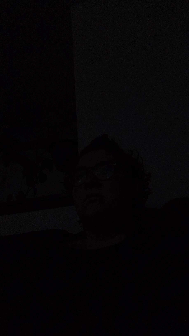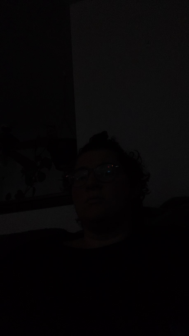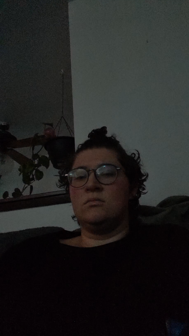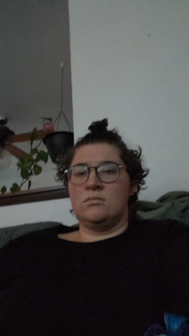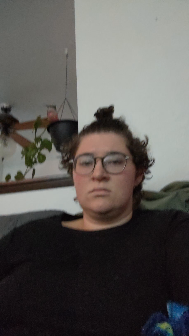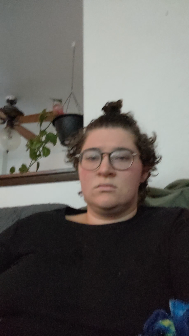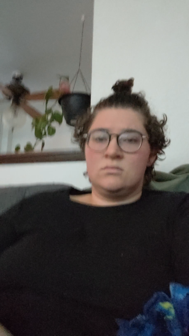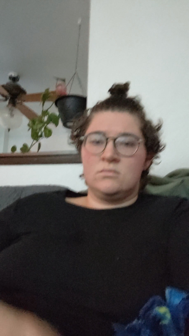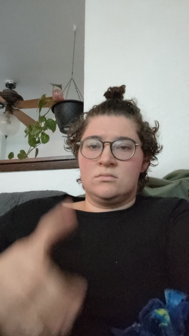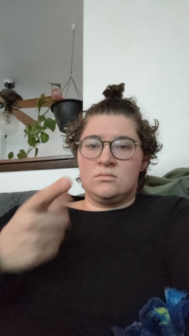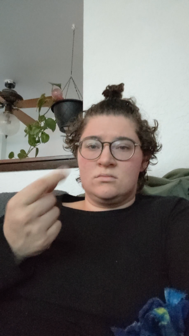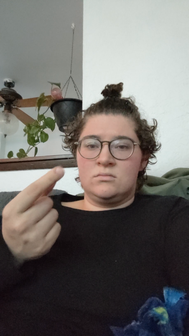do